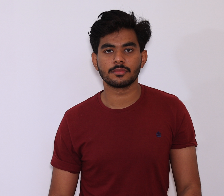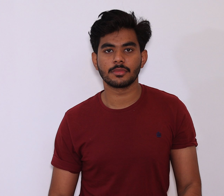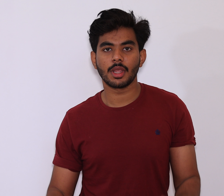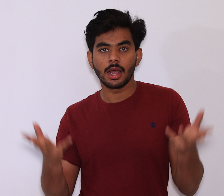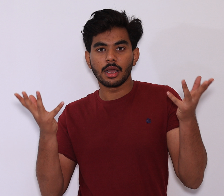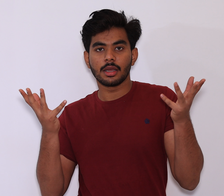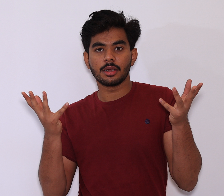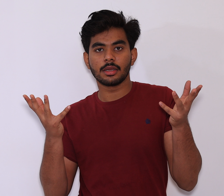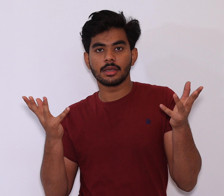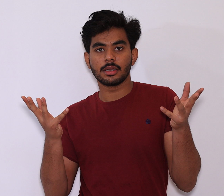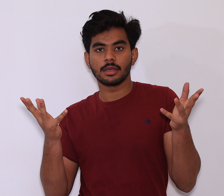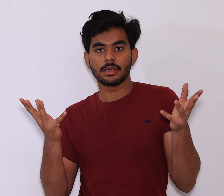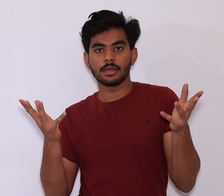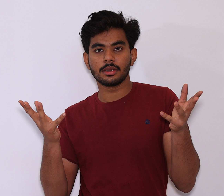surprise